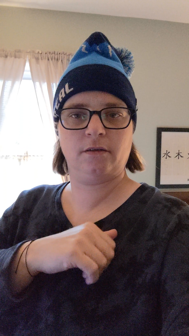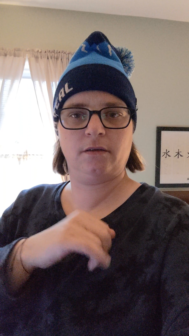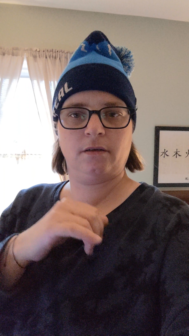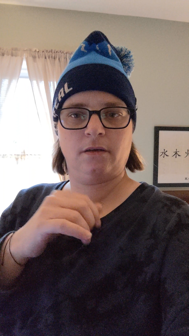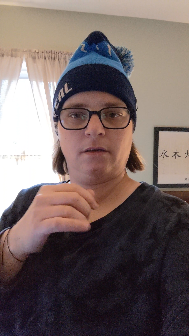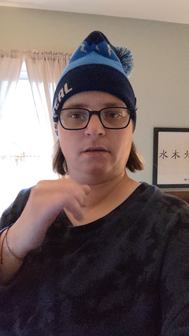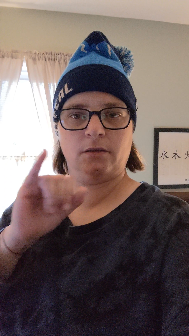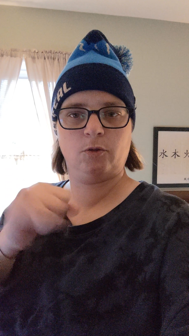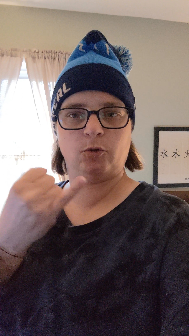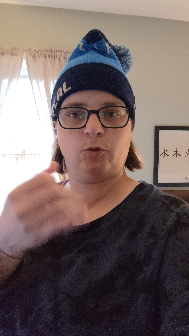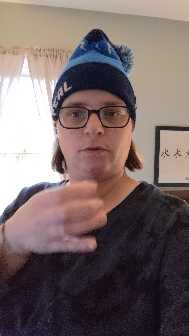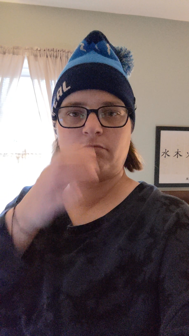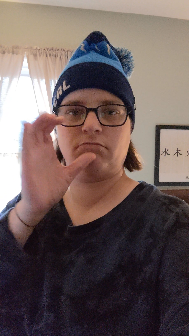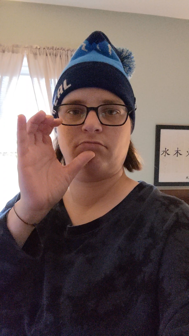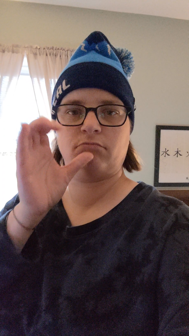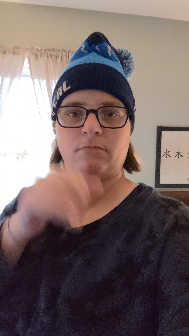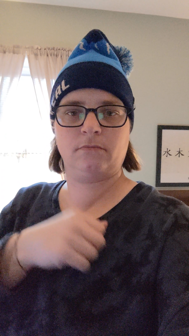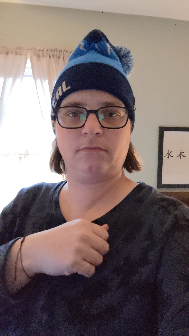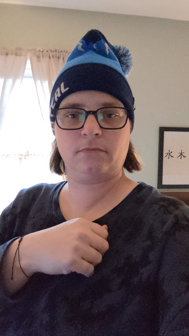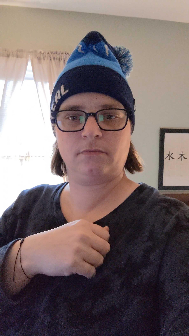juice